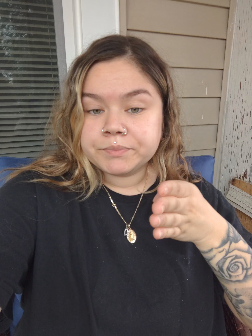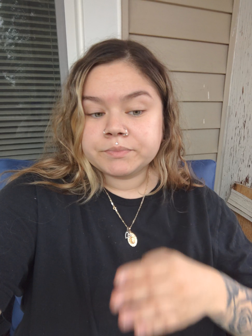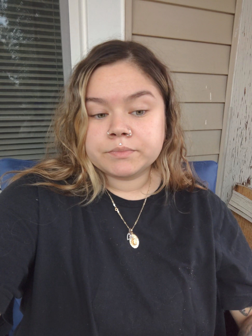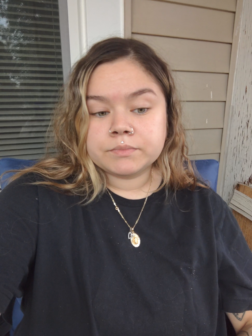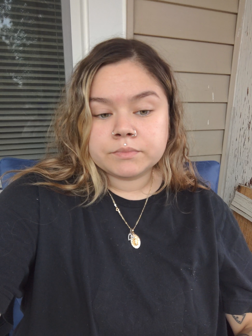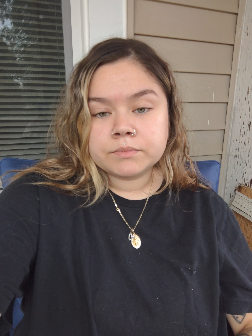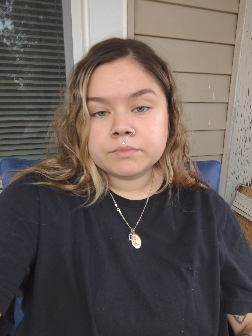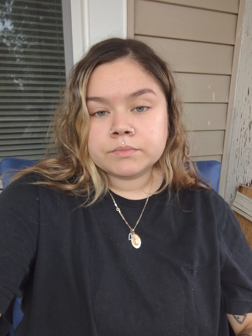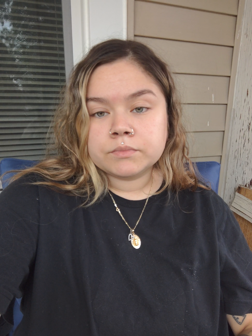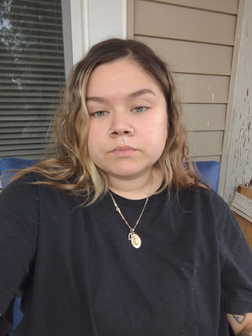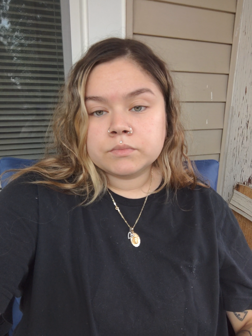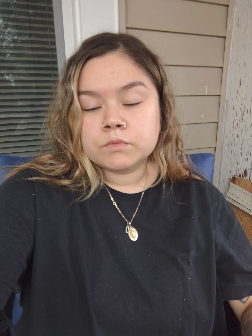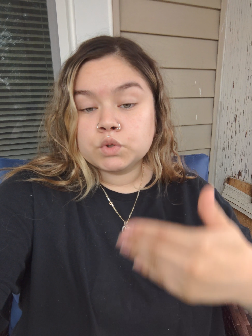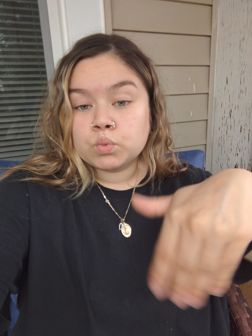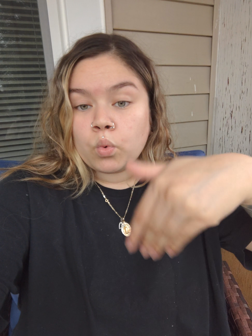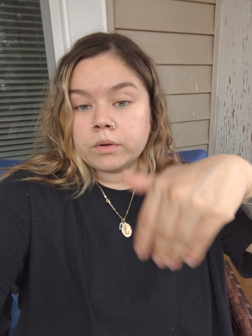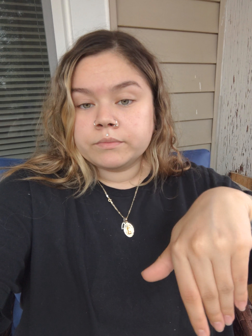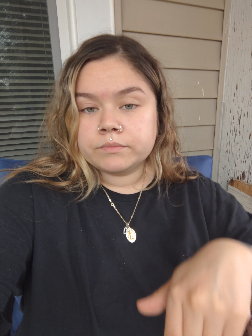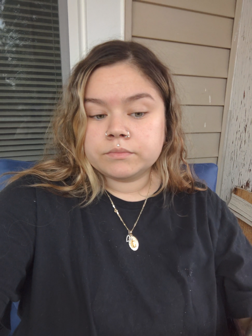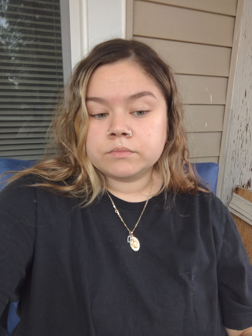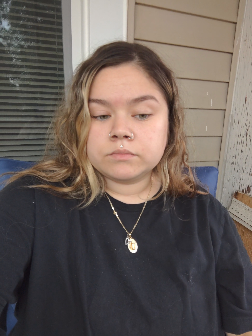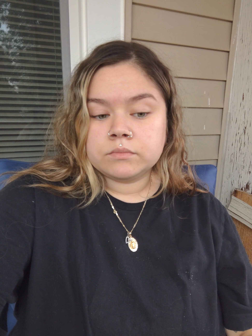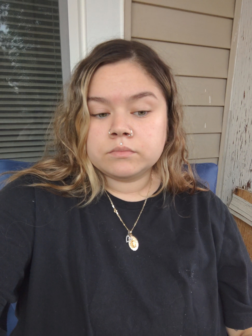shorts